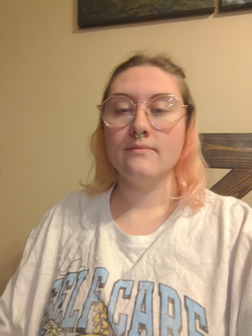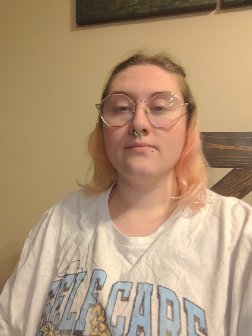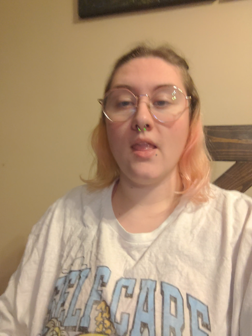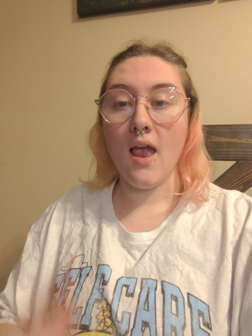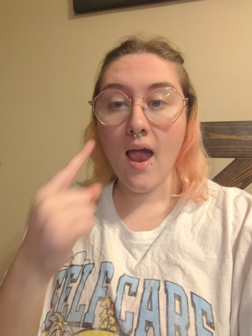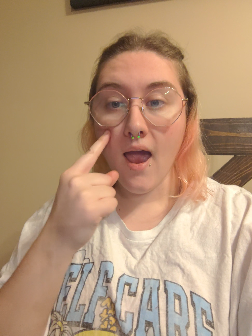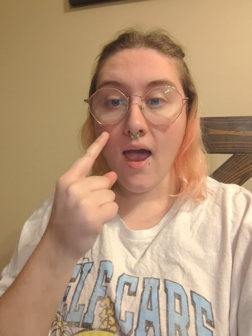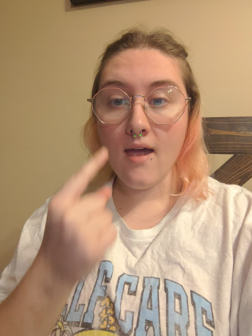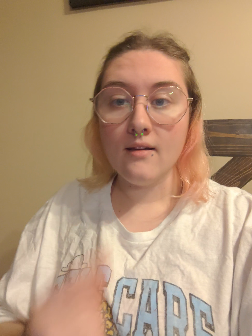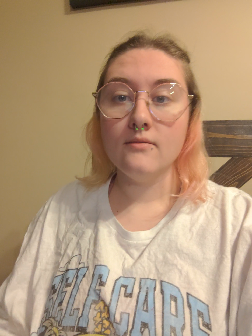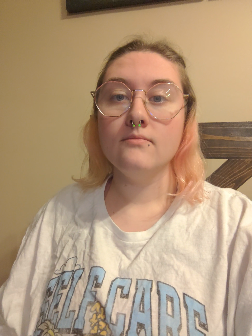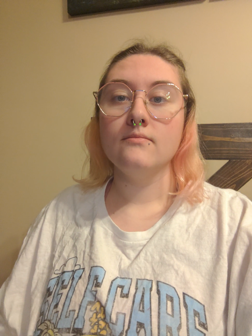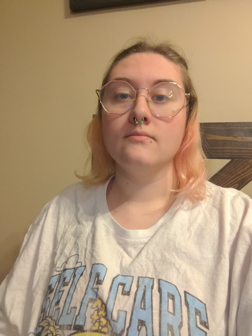eye